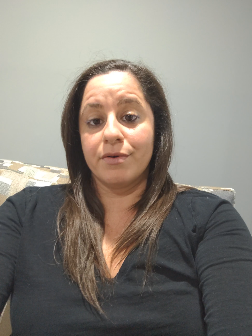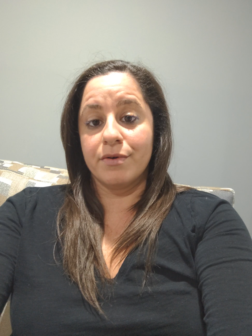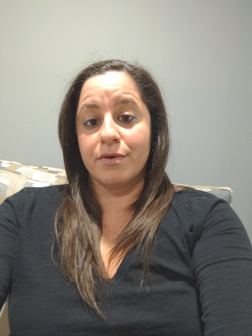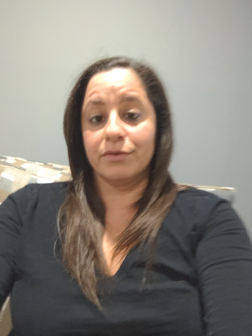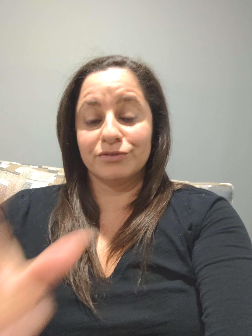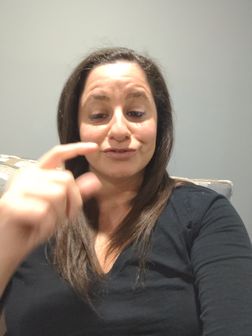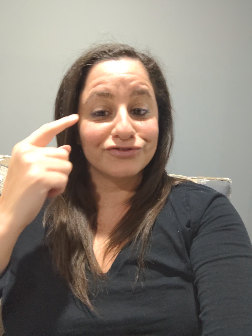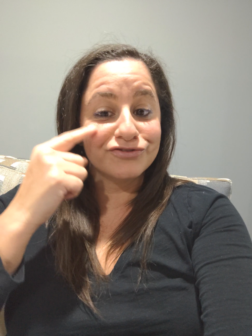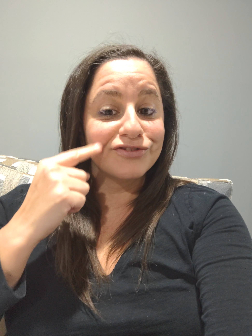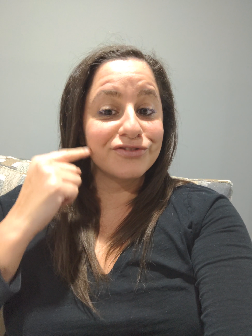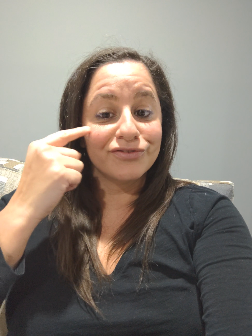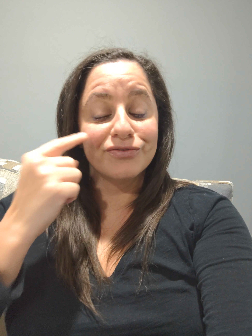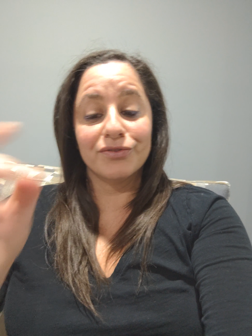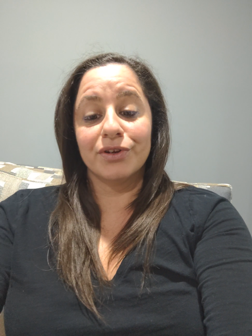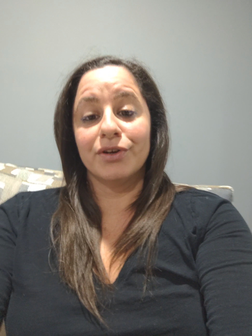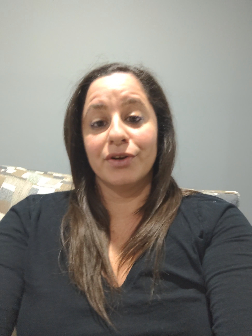cheek